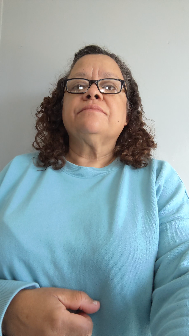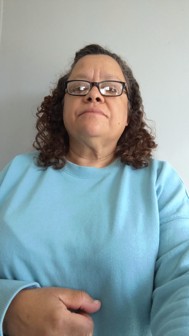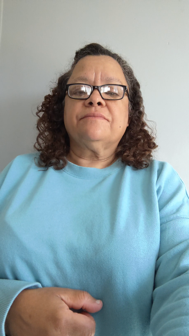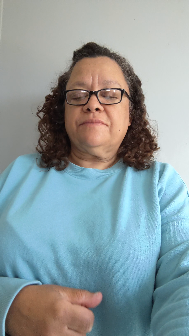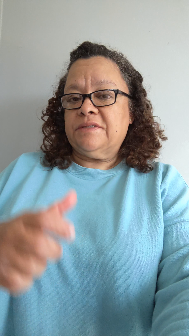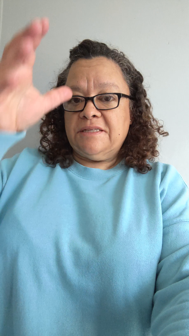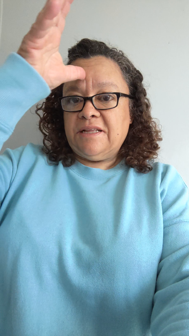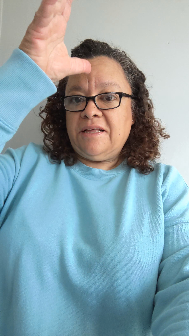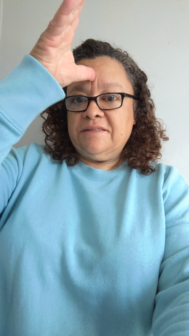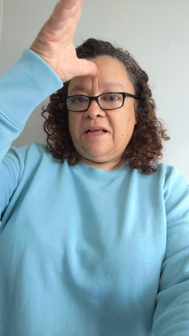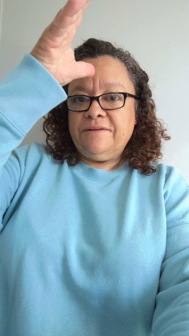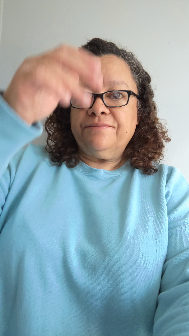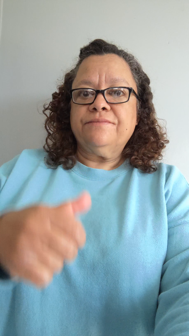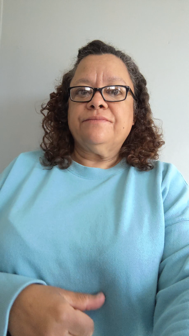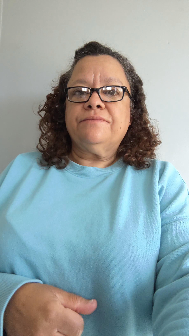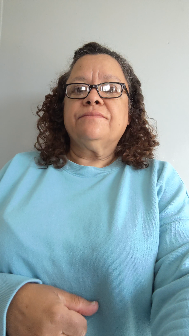daddy